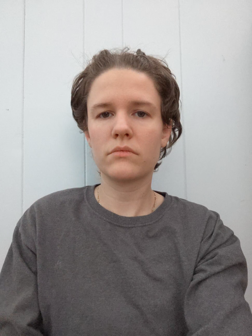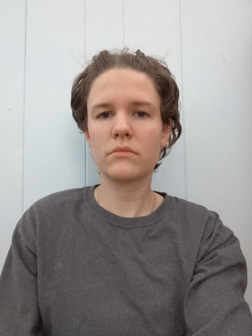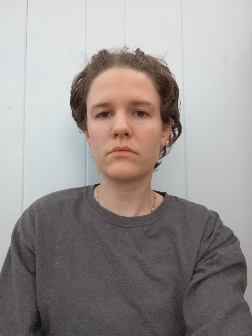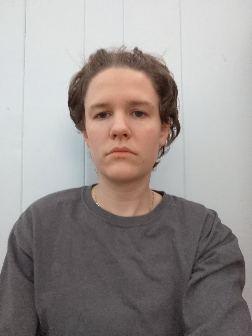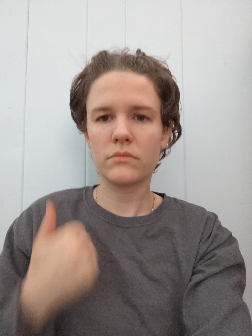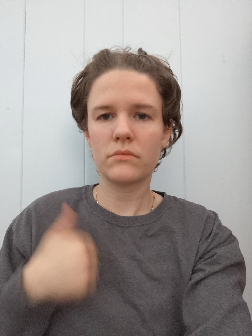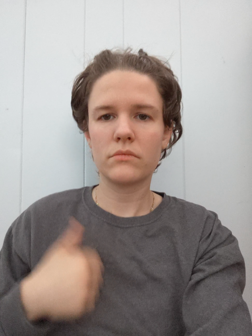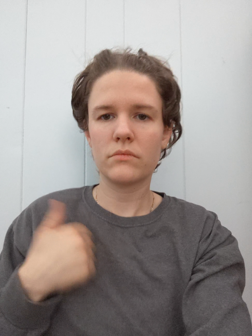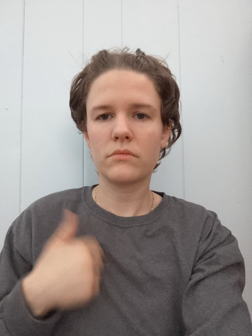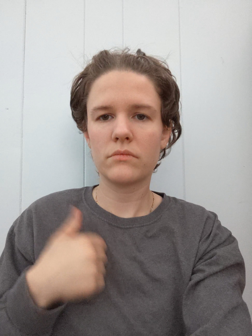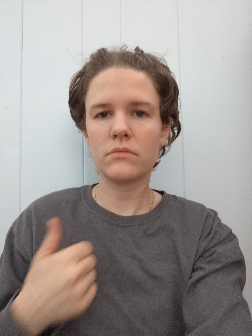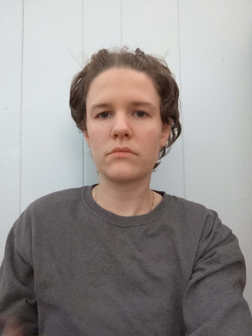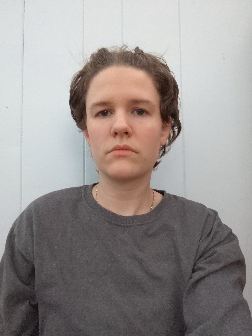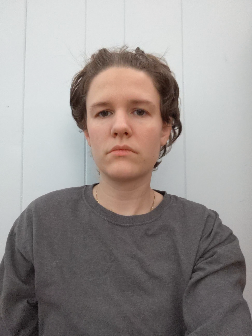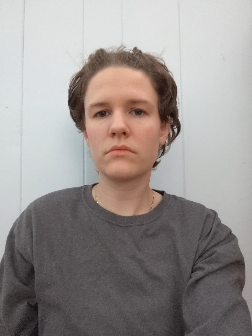bath